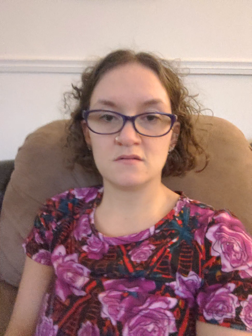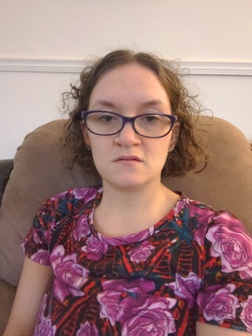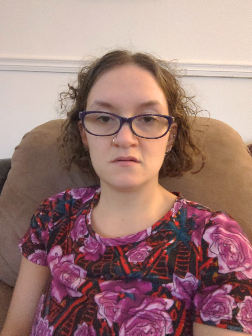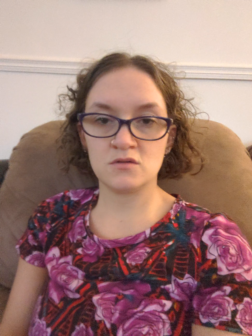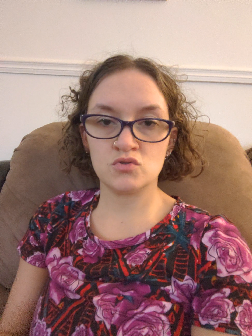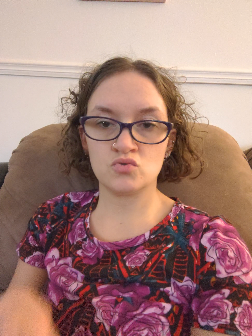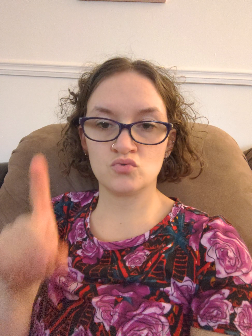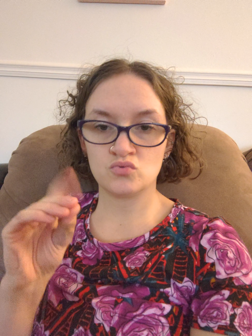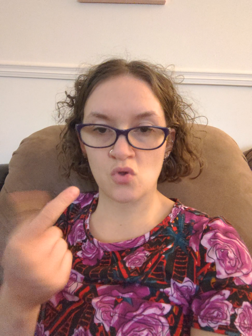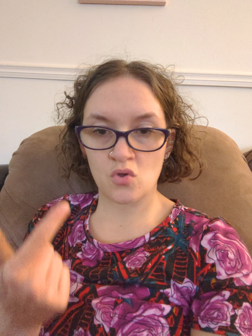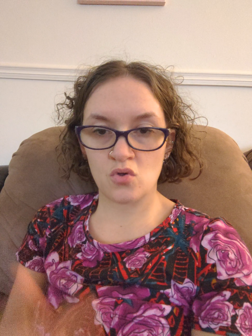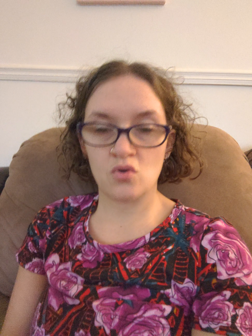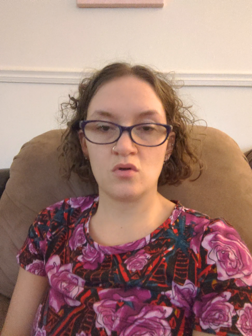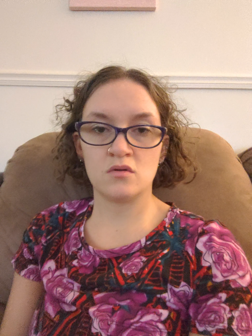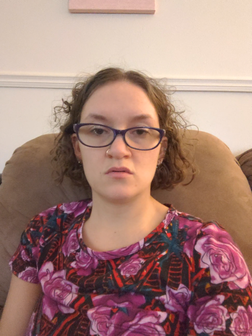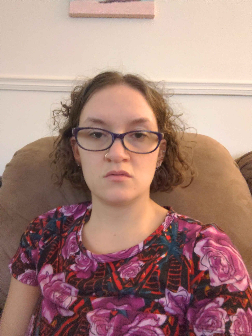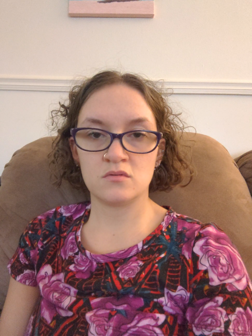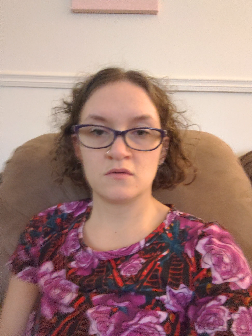dog